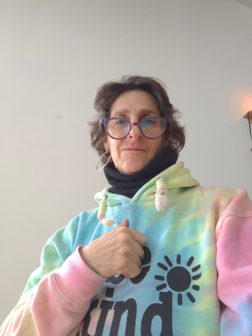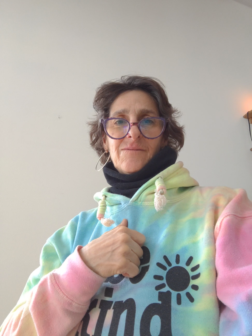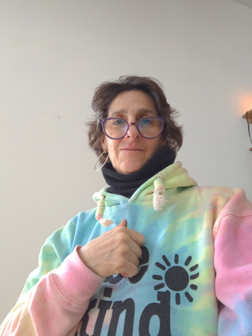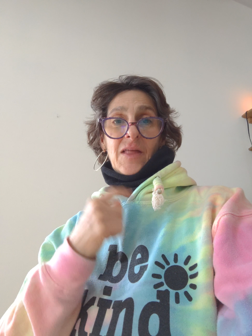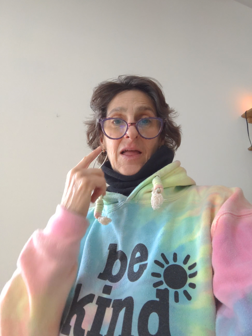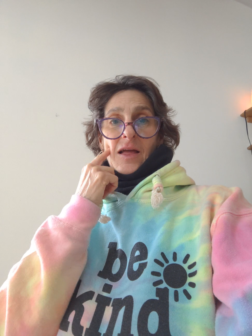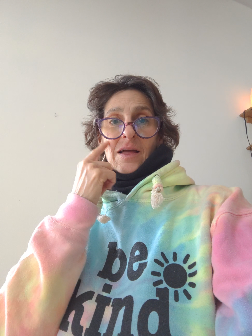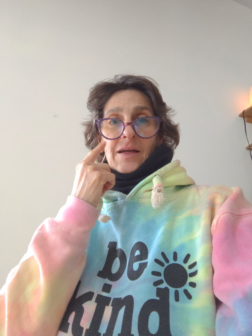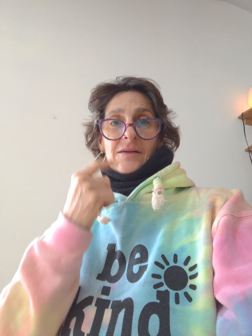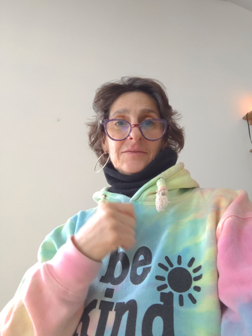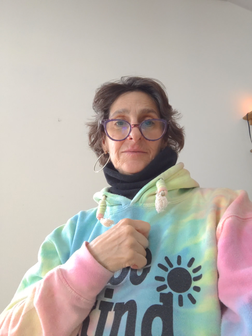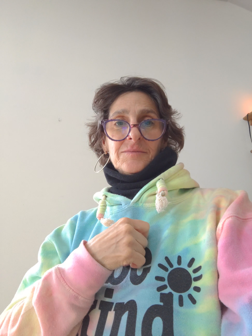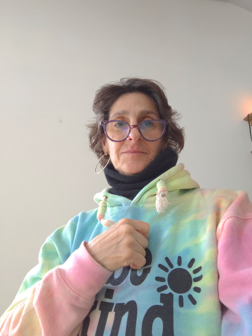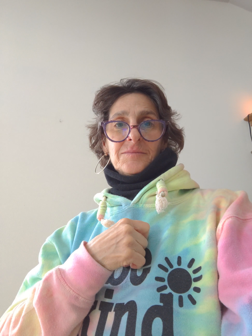eye